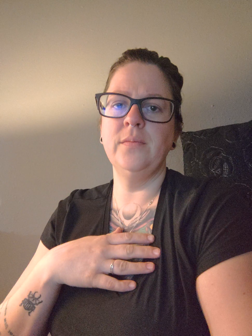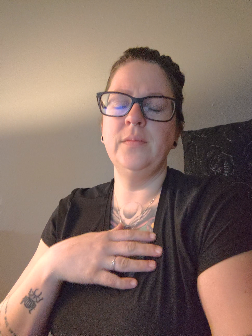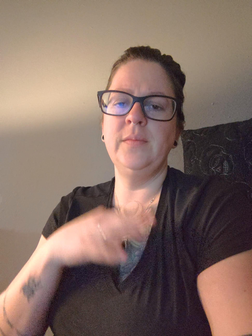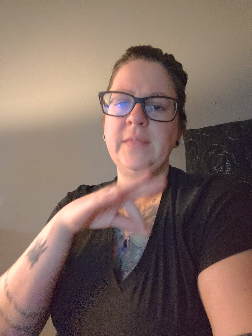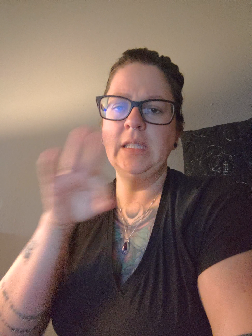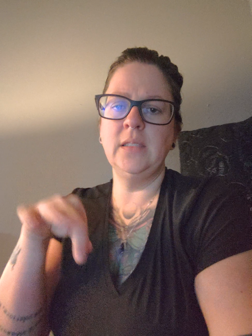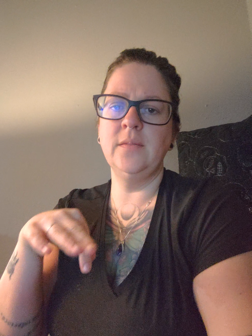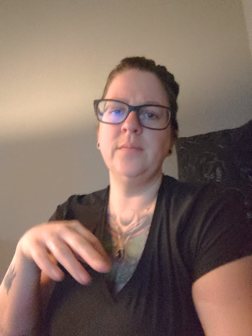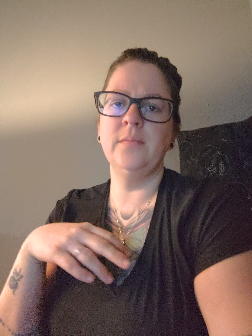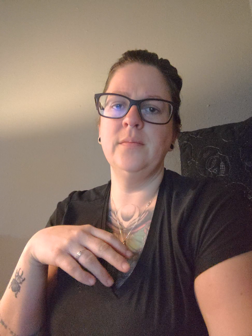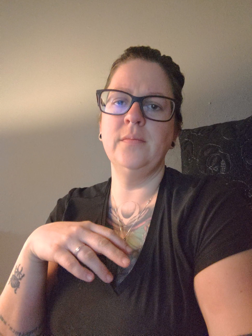feet